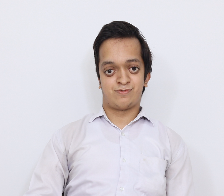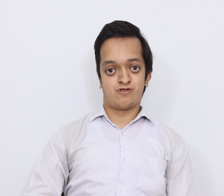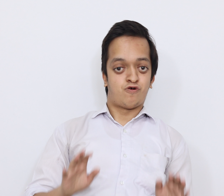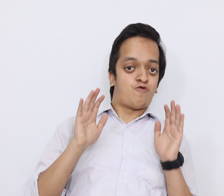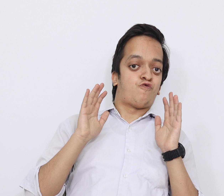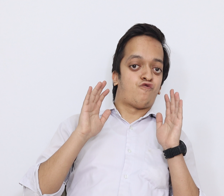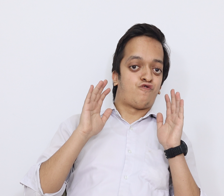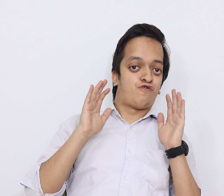scared